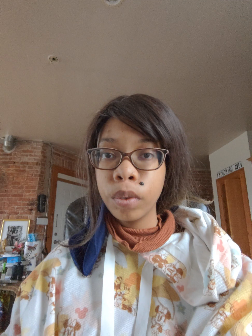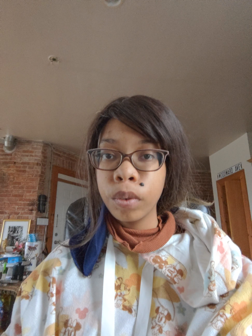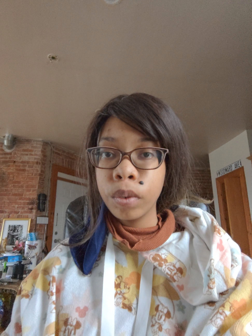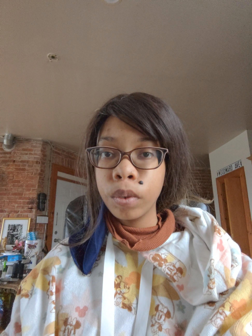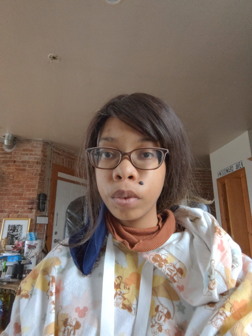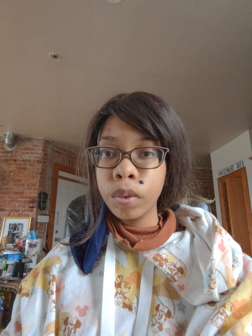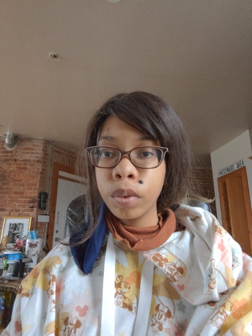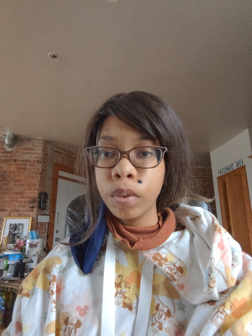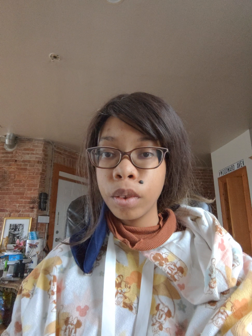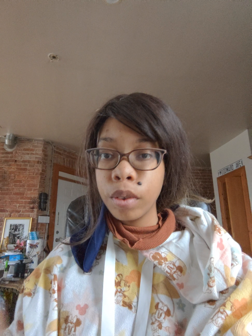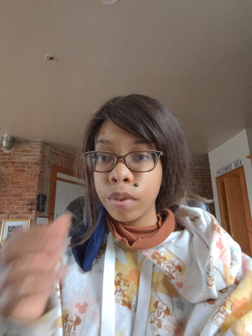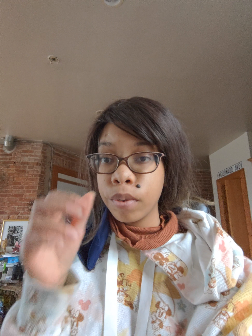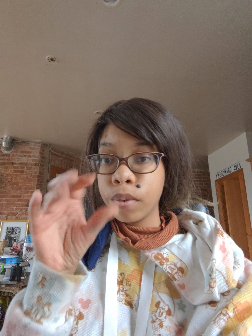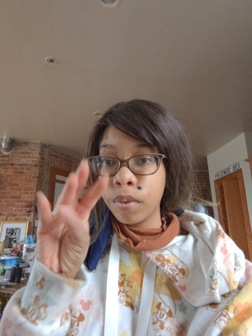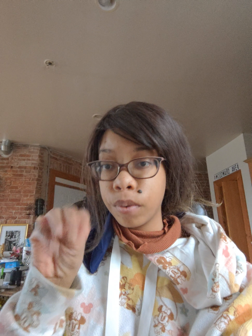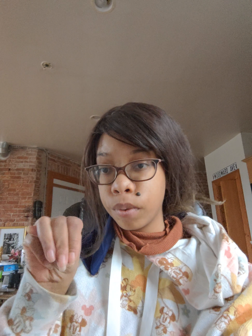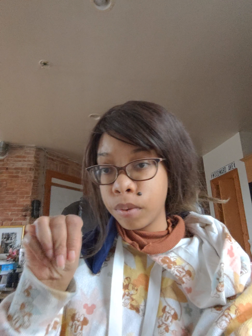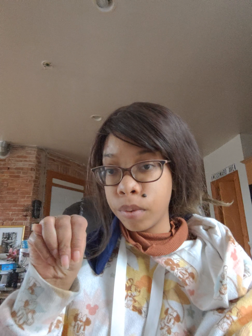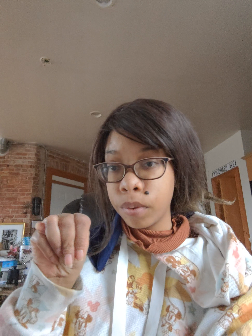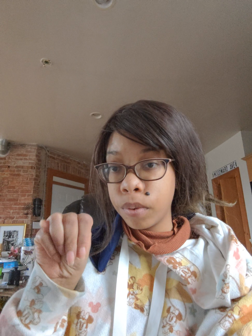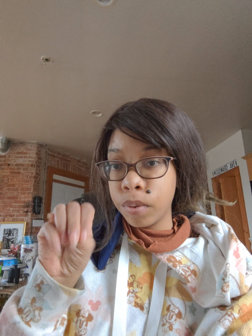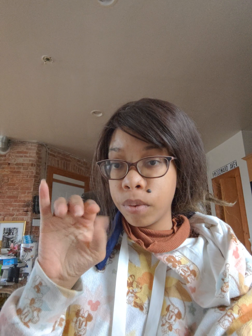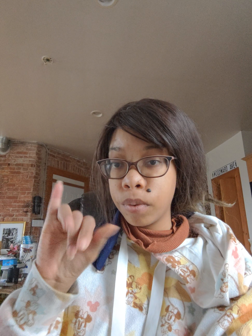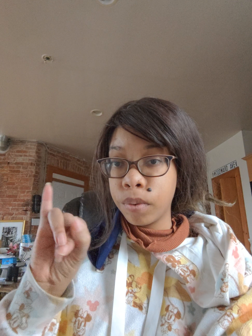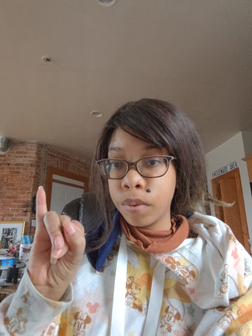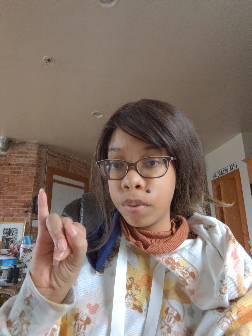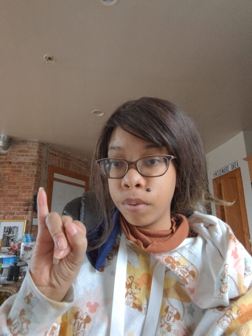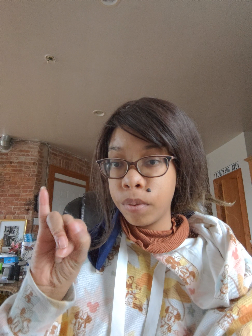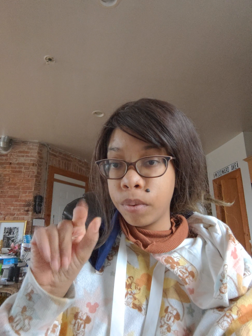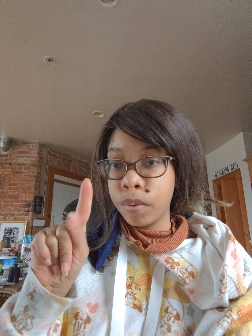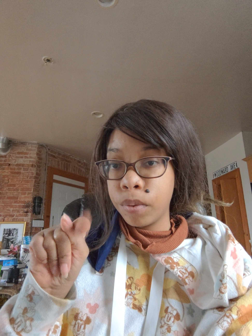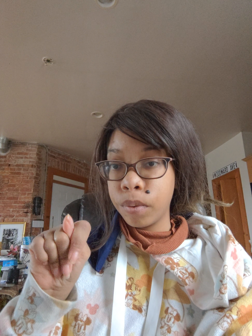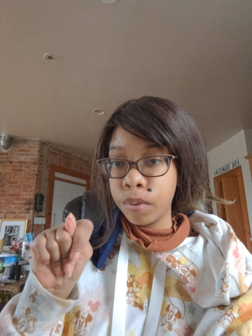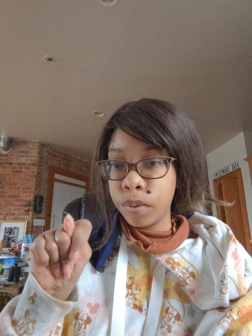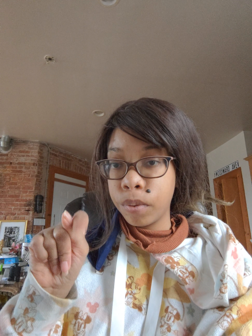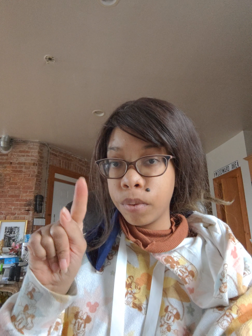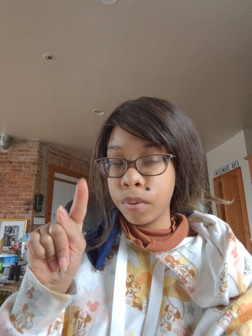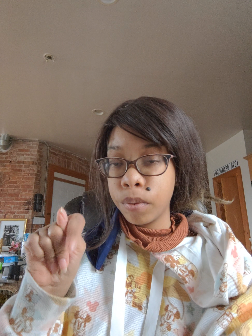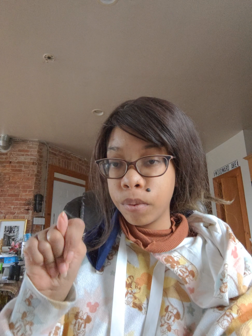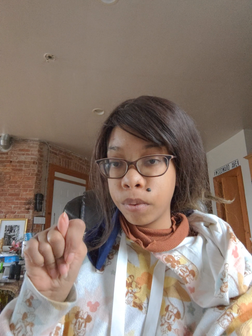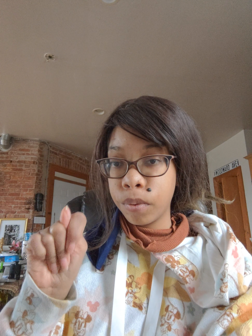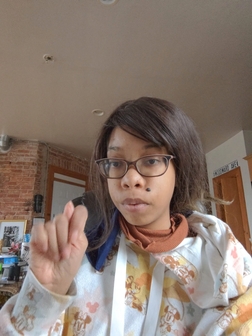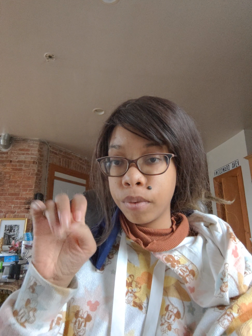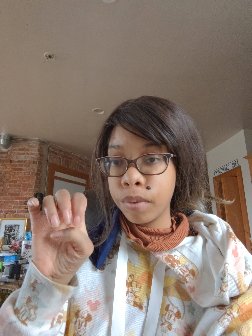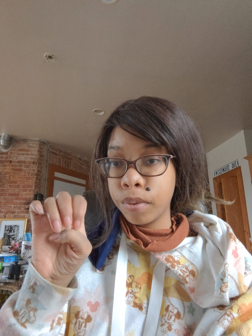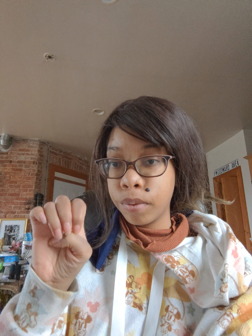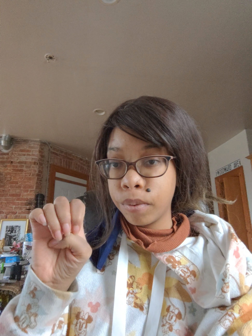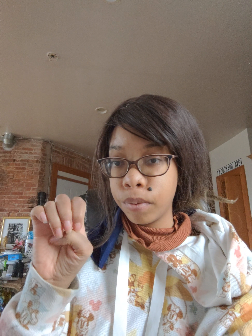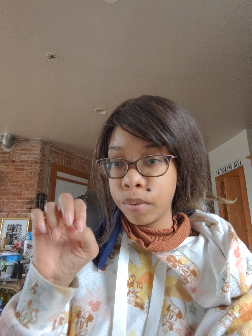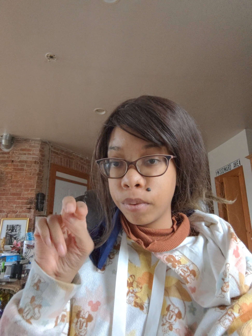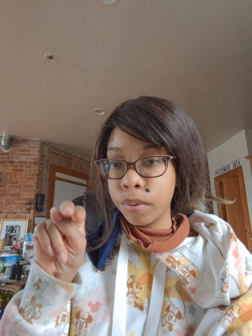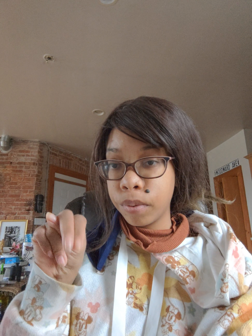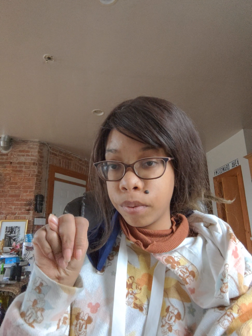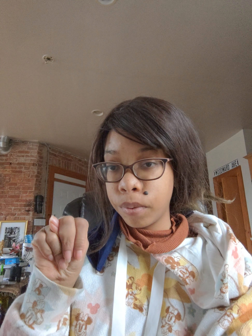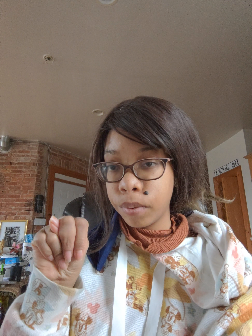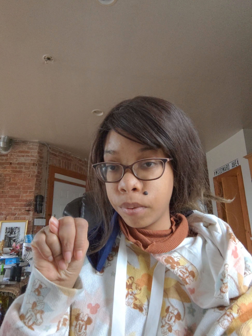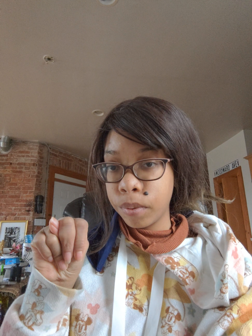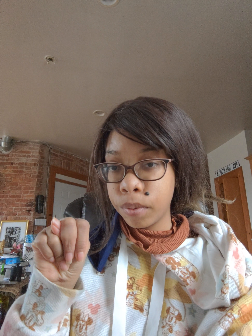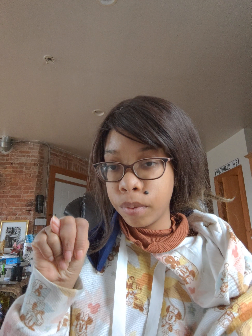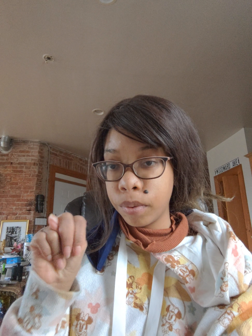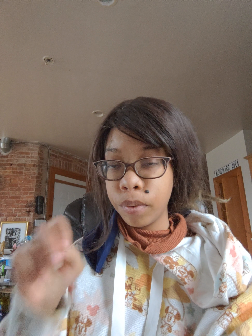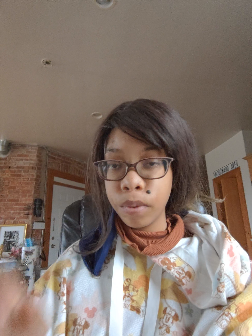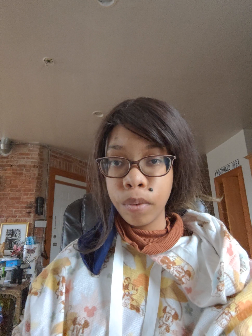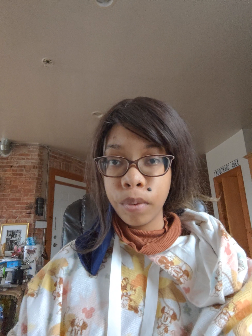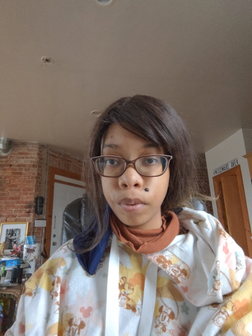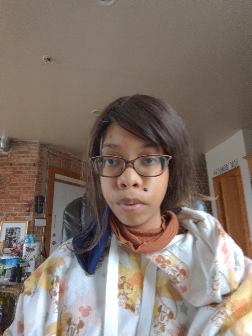mitten